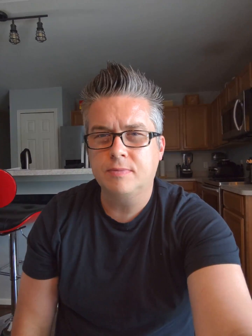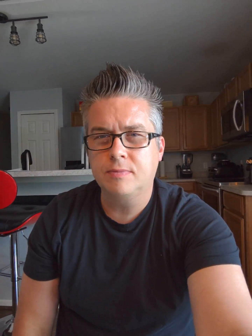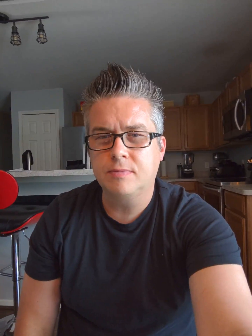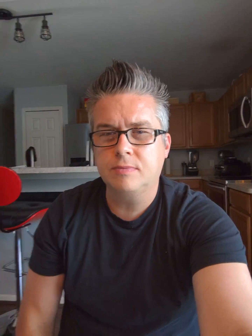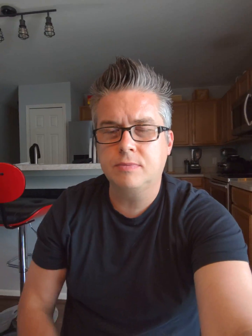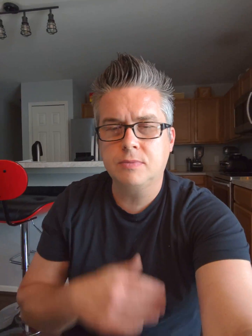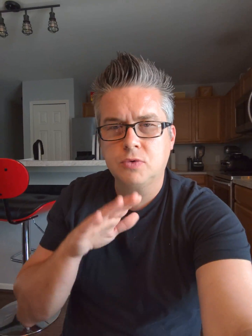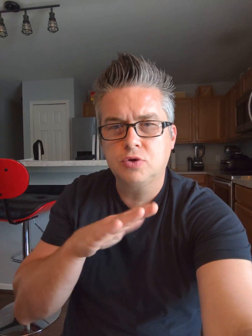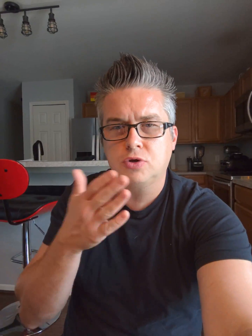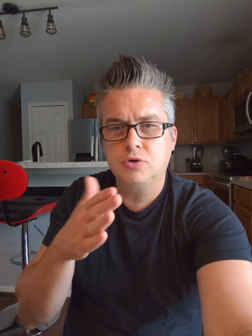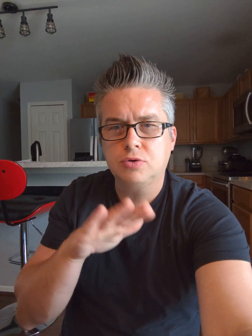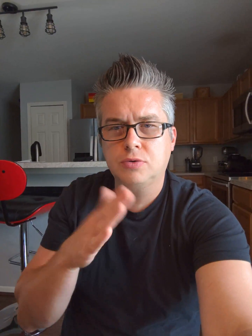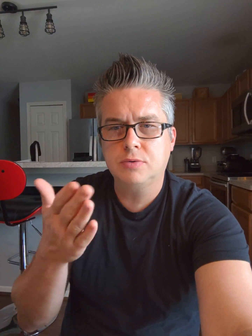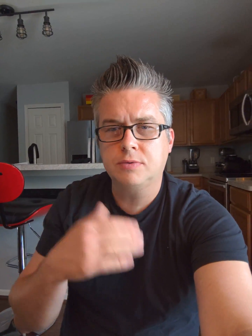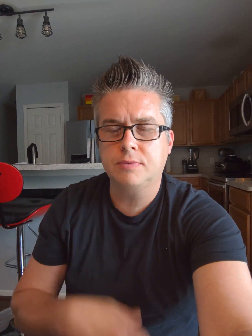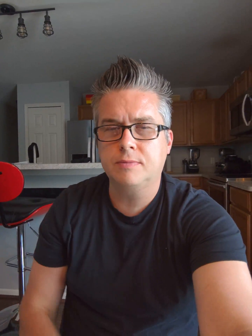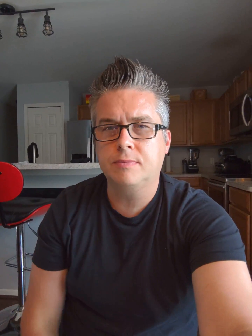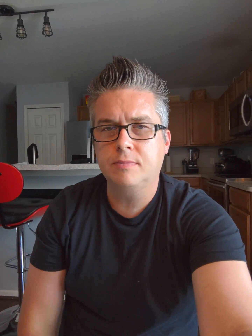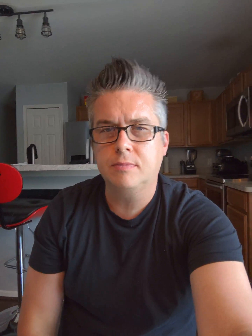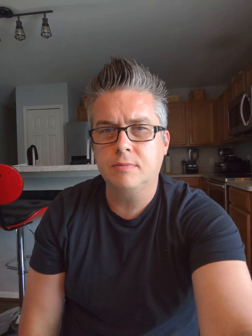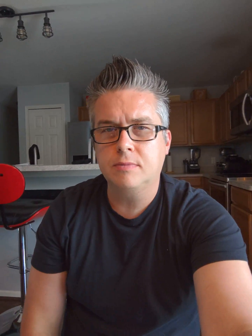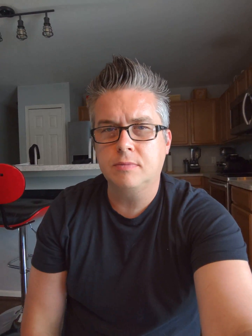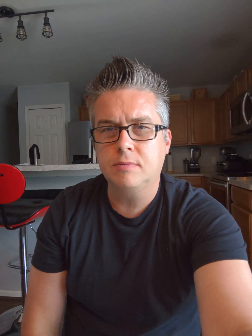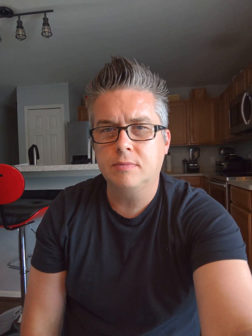cook